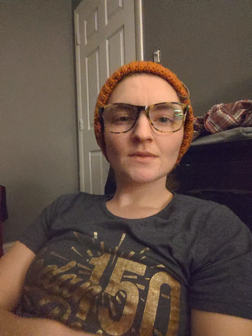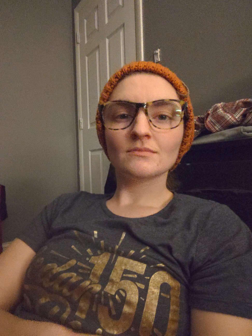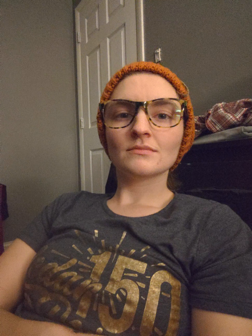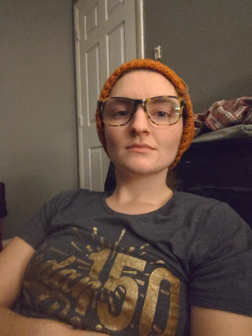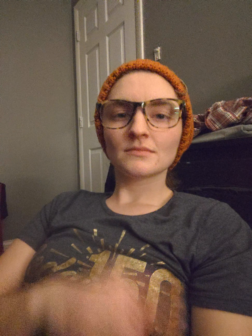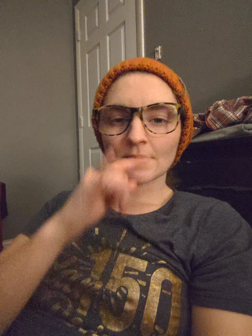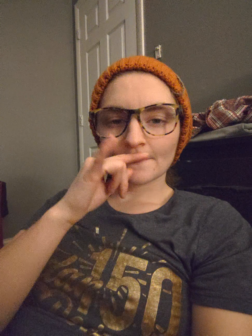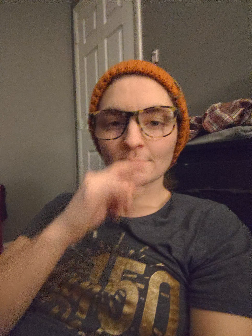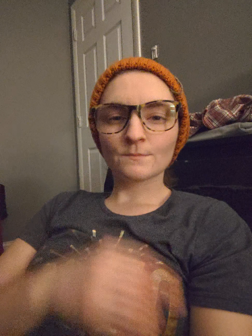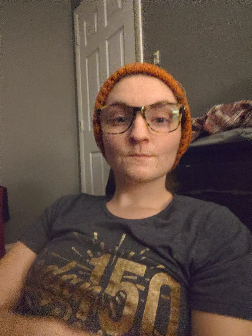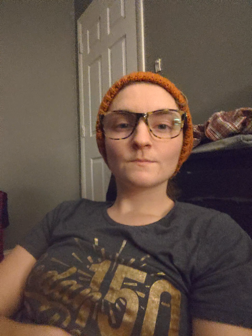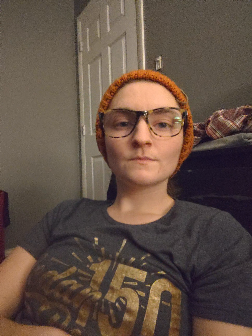child